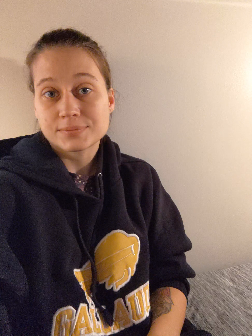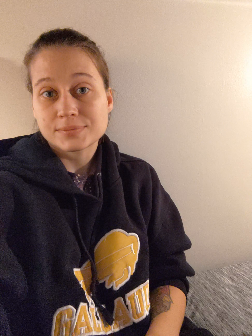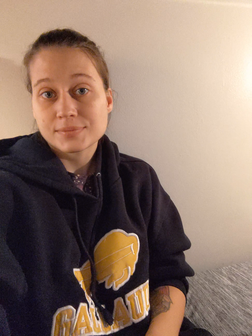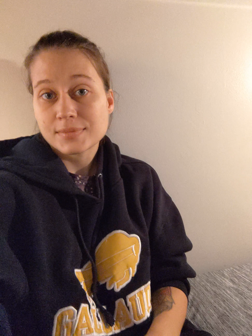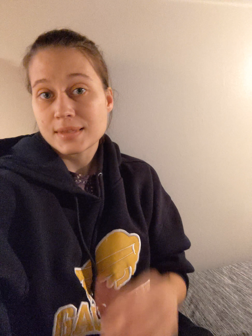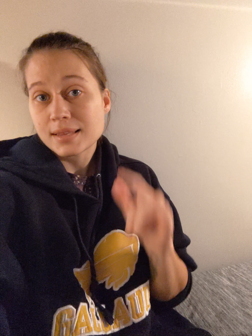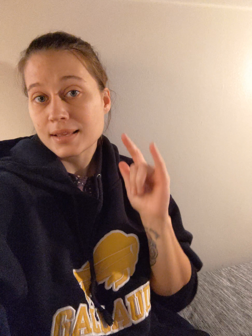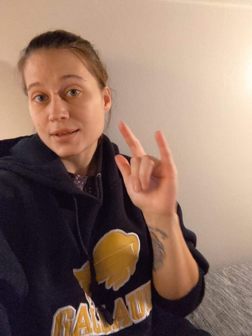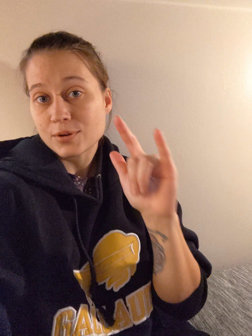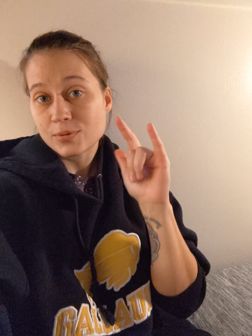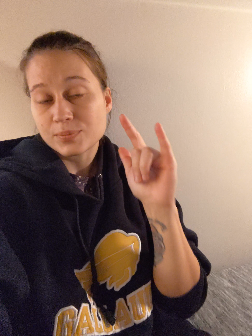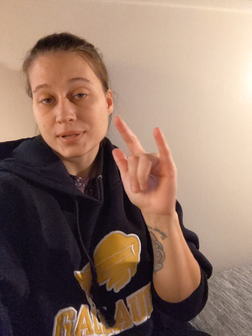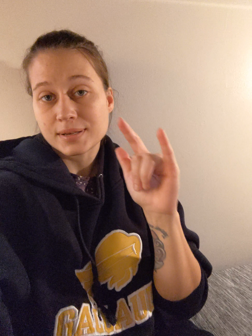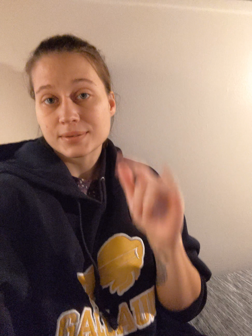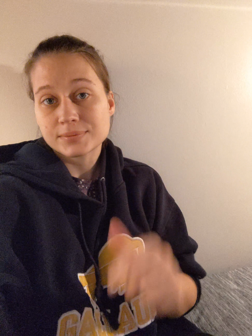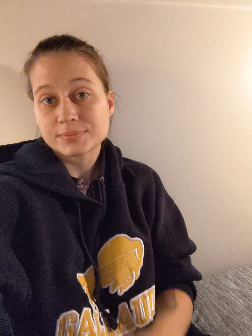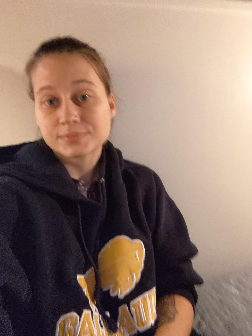airplane